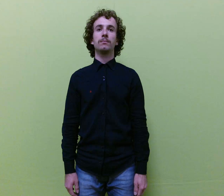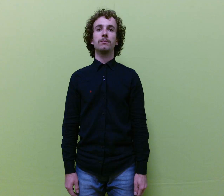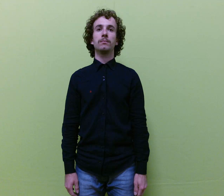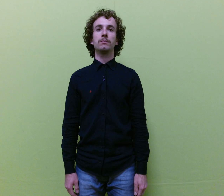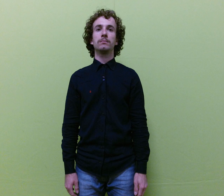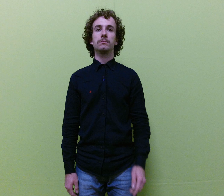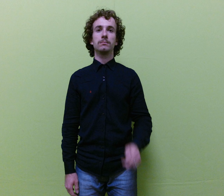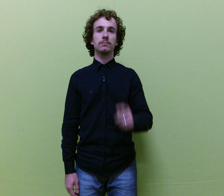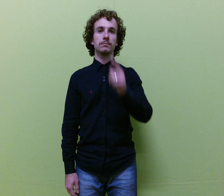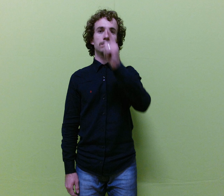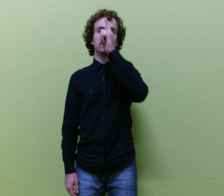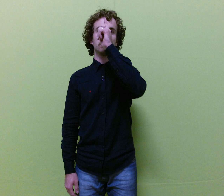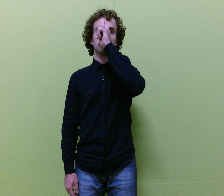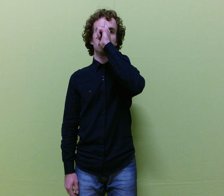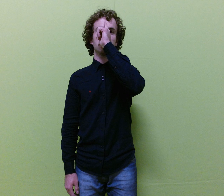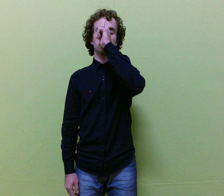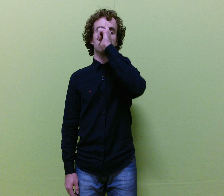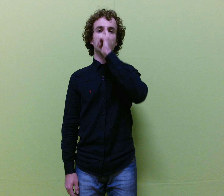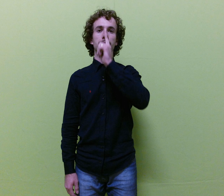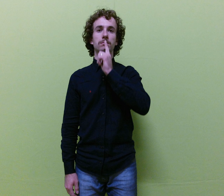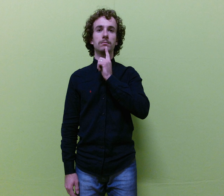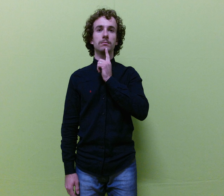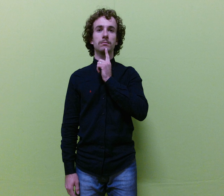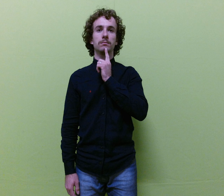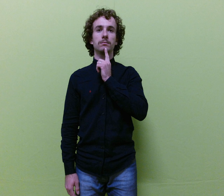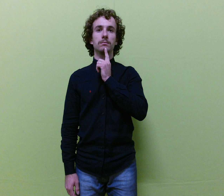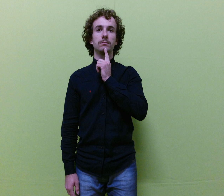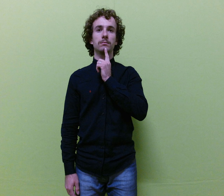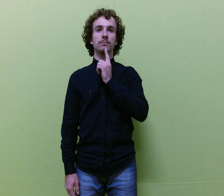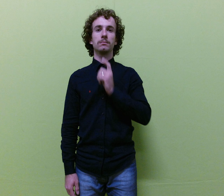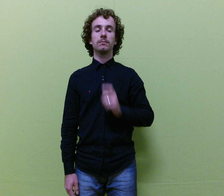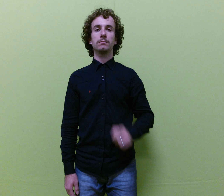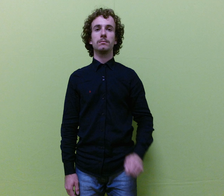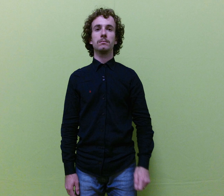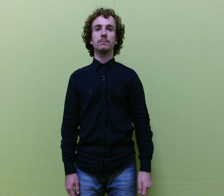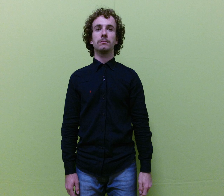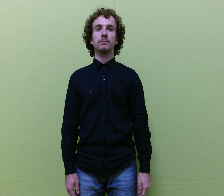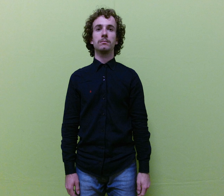amarelo